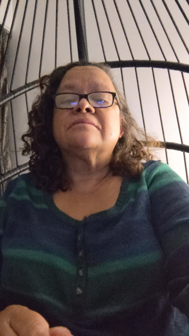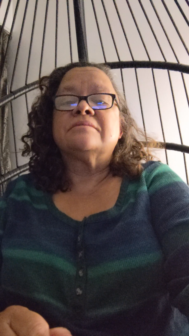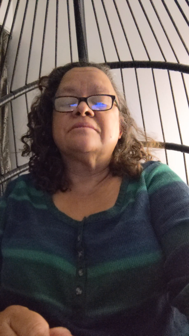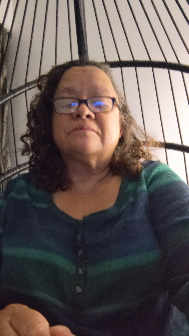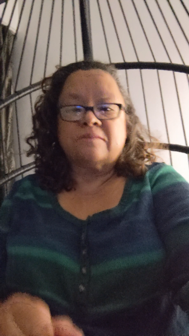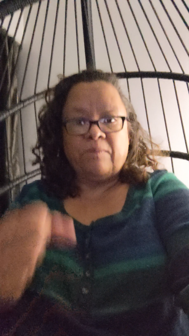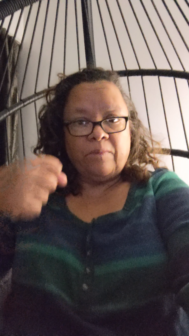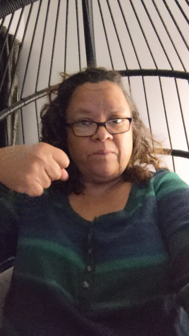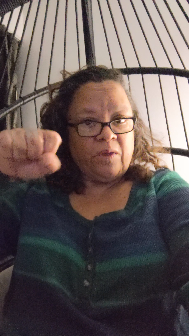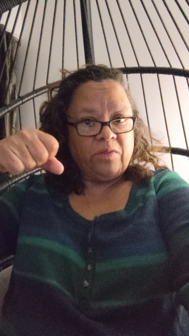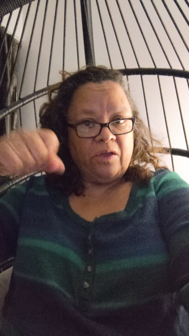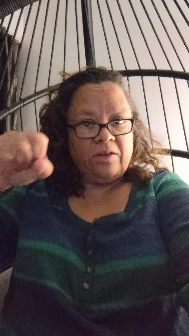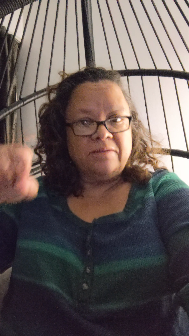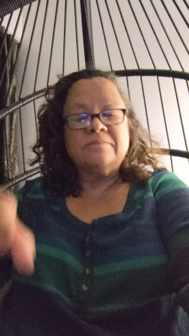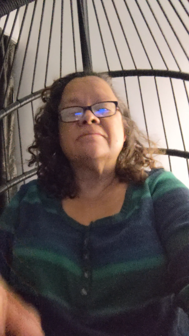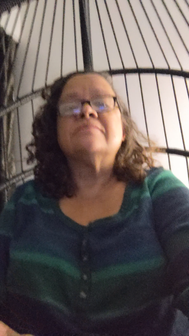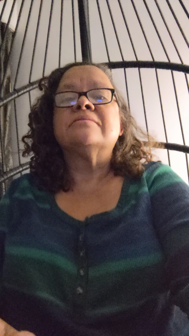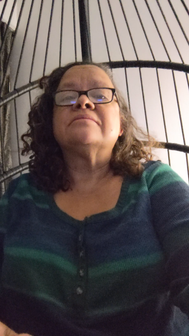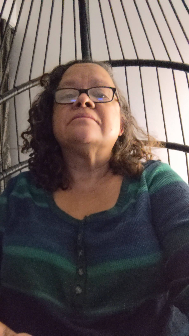motorcycle